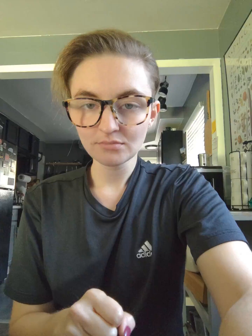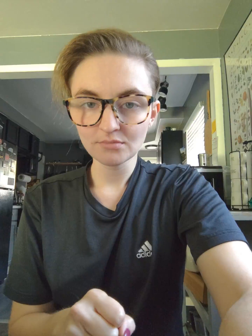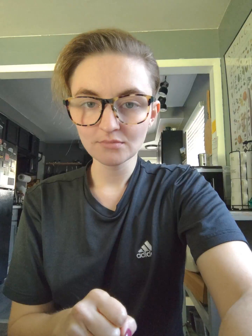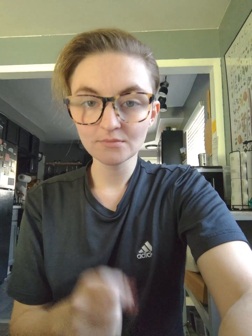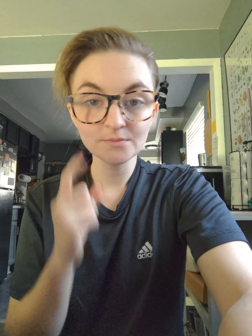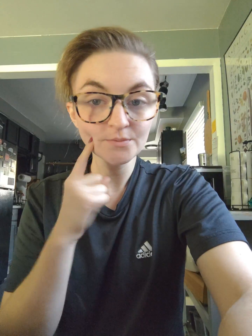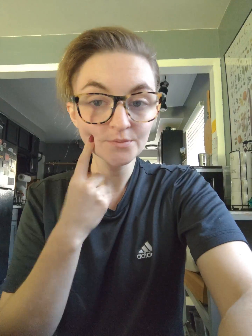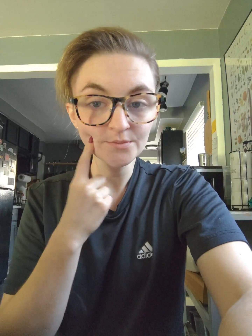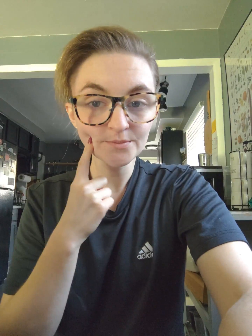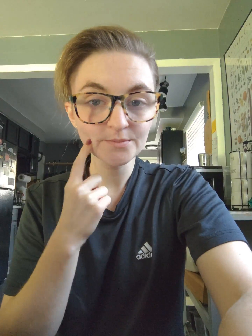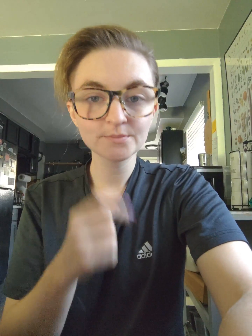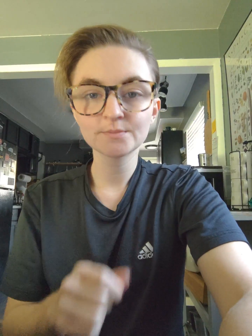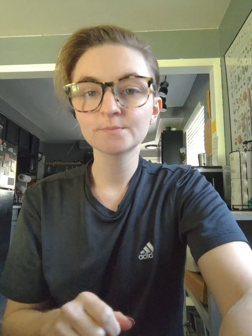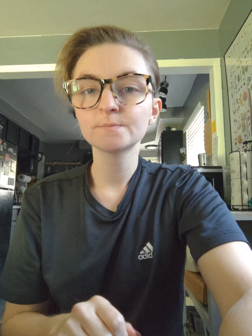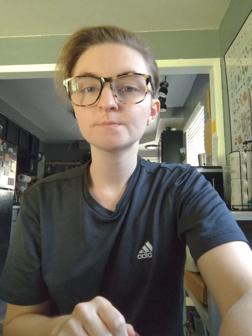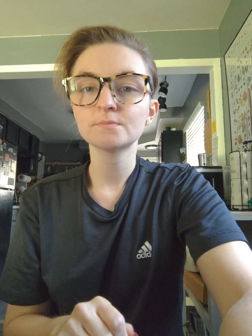candy